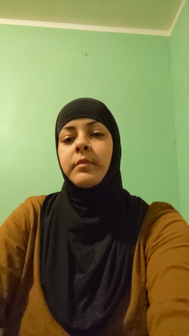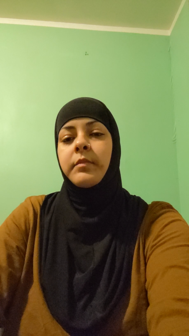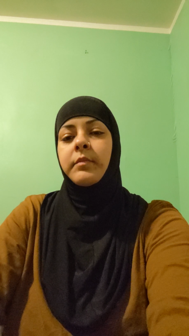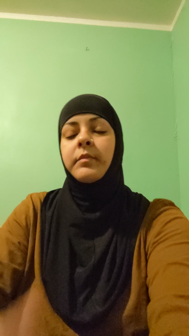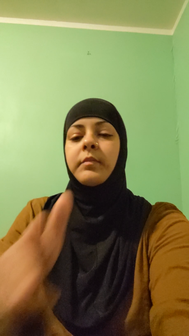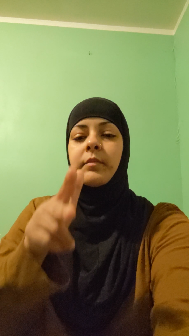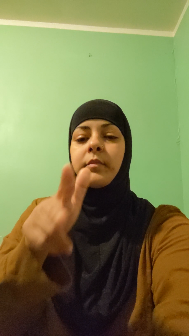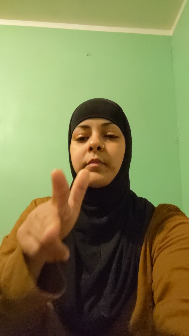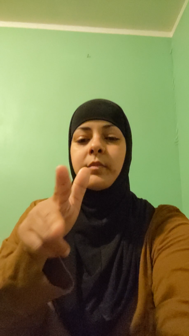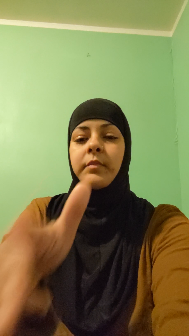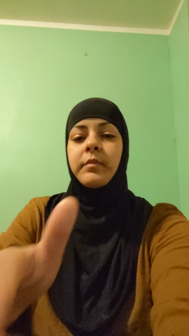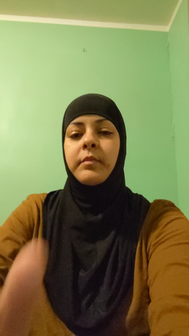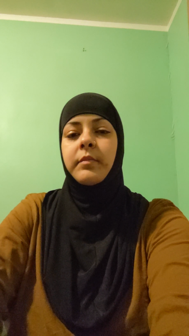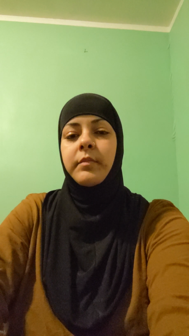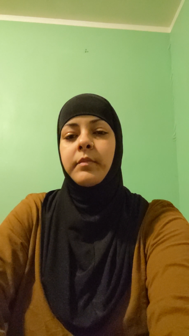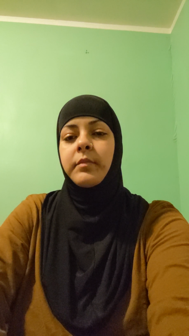garage